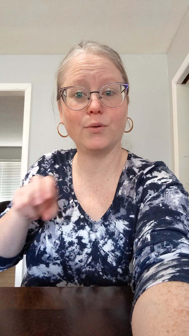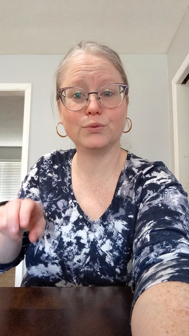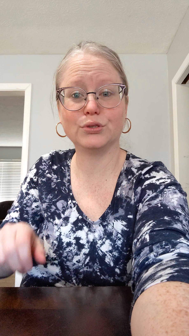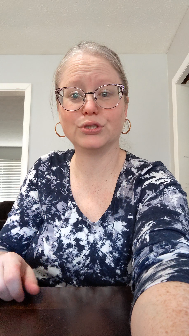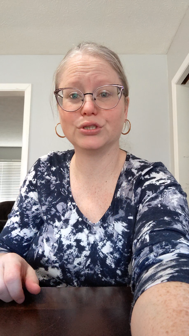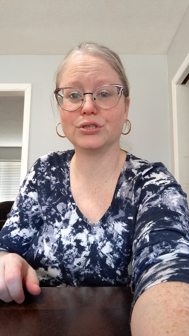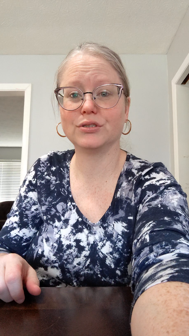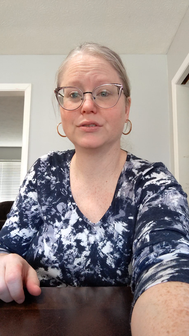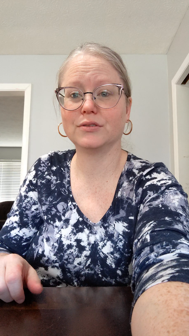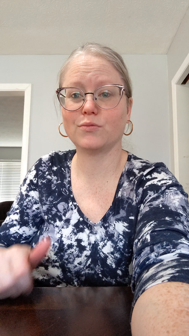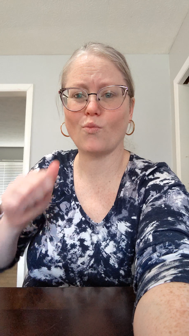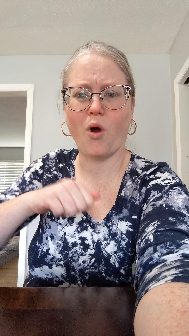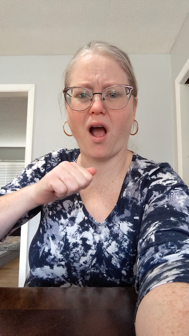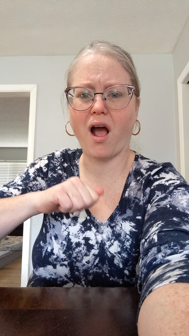rock